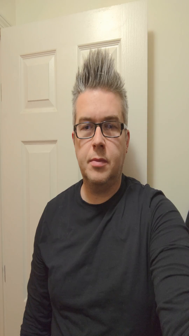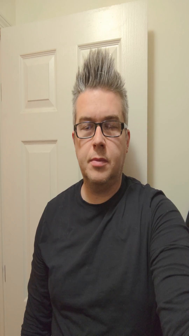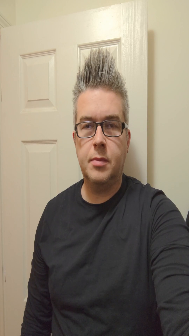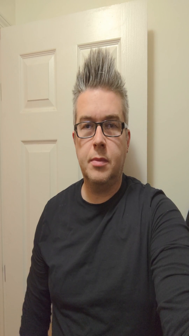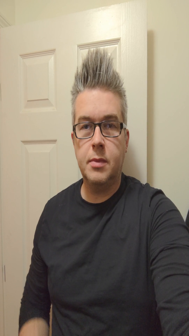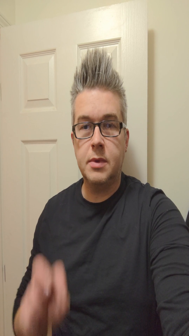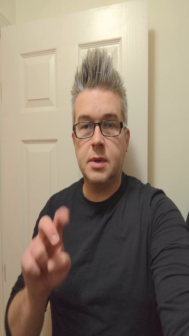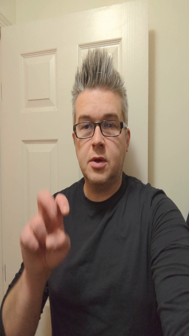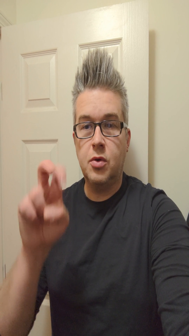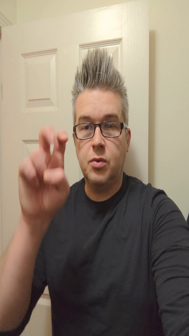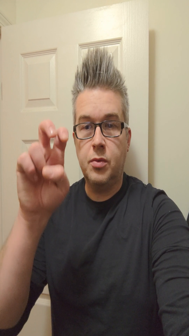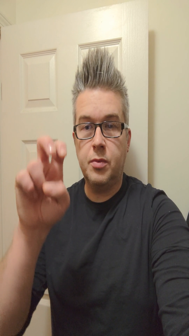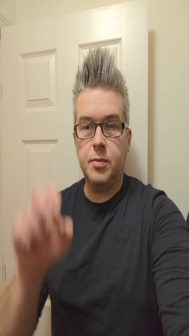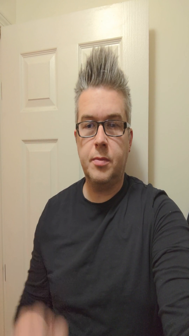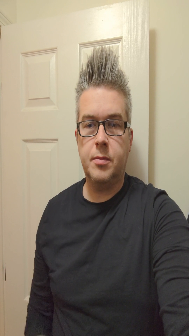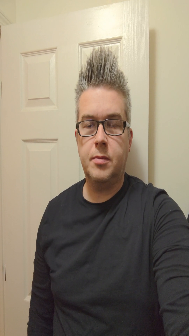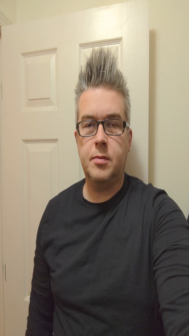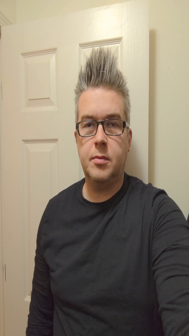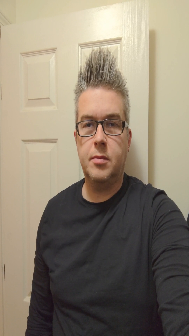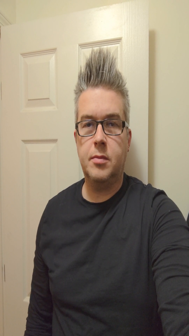stairs